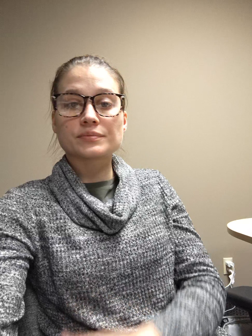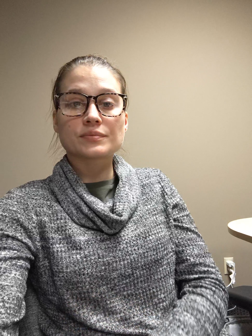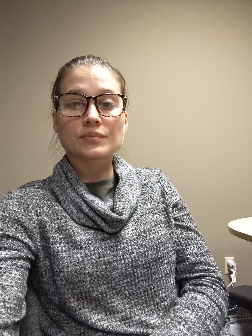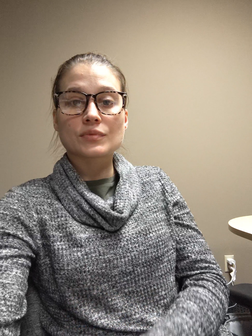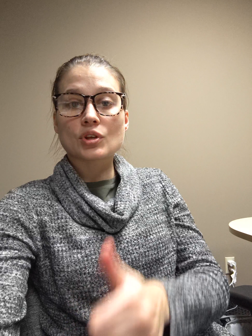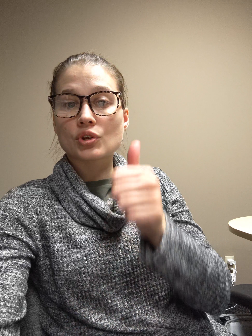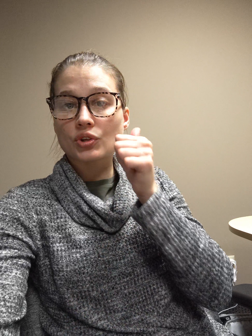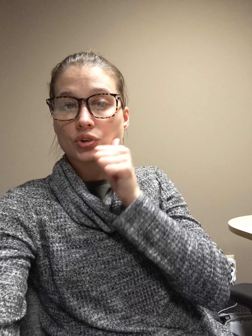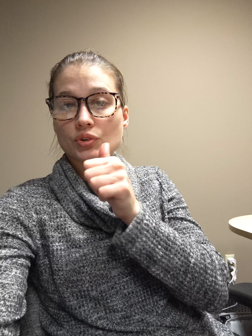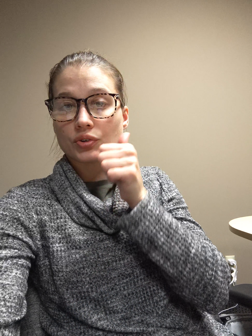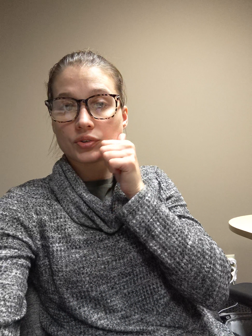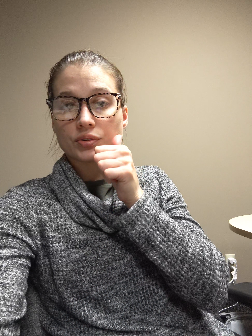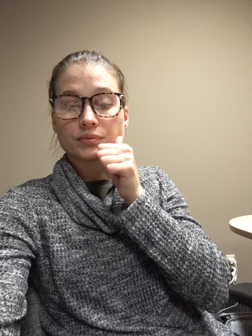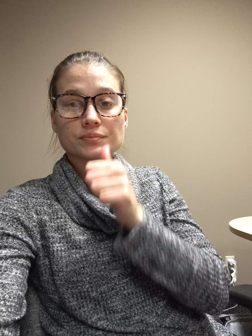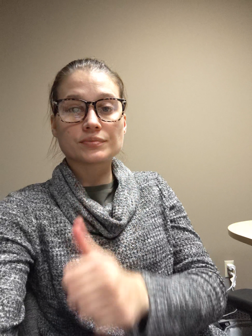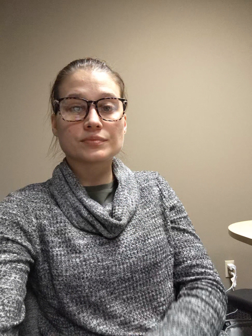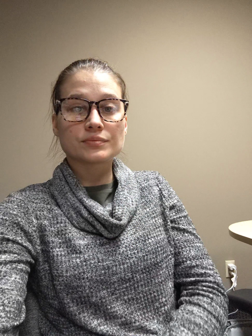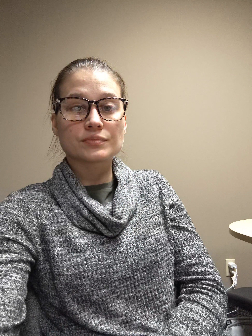girl